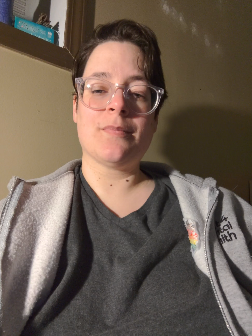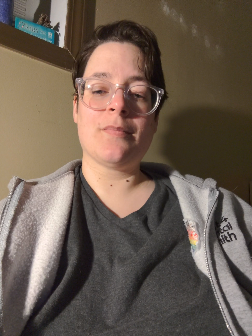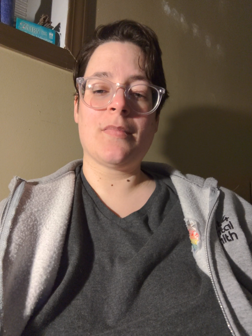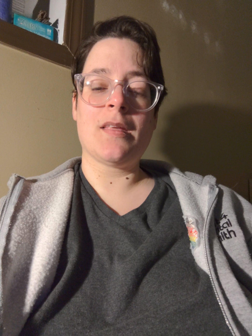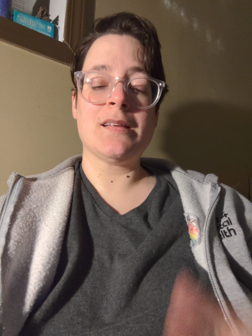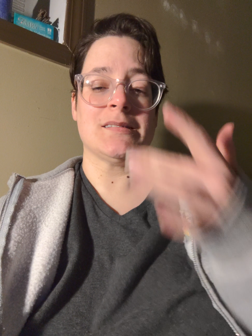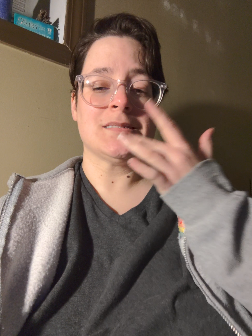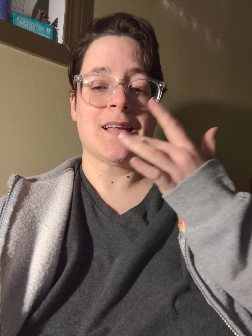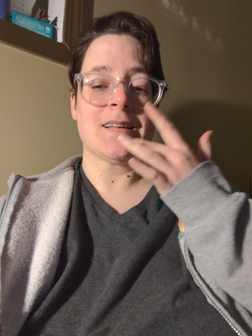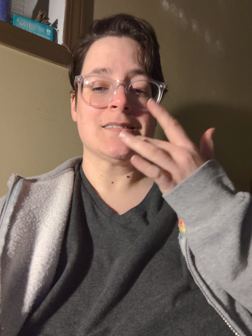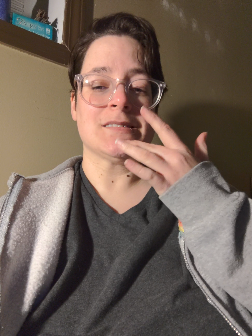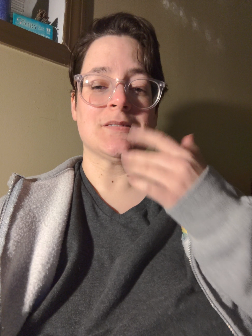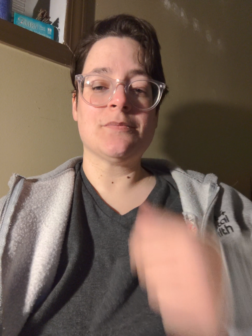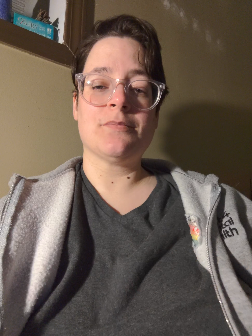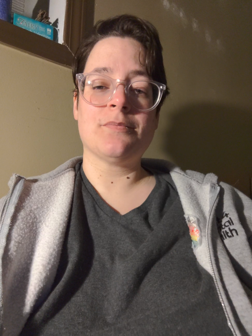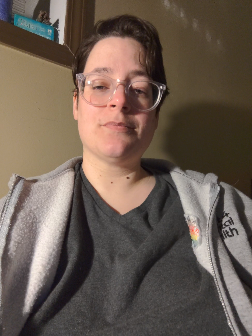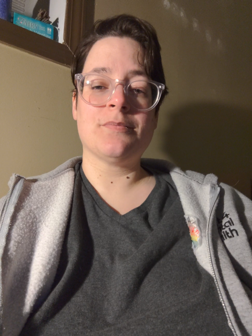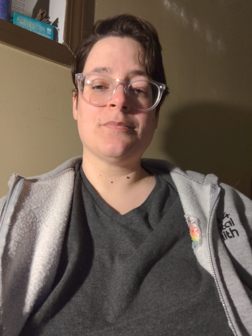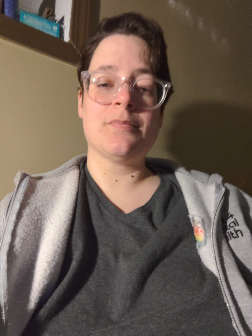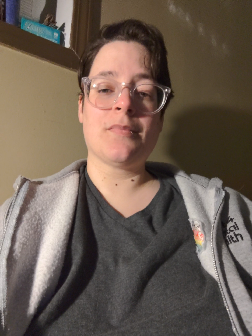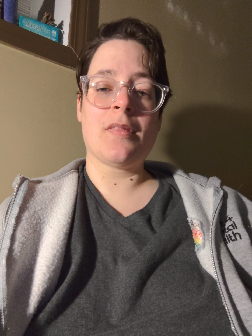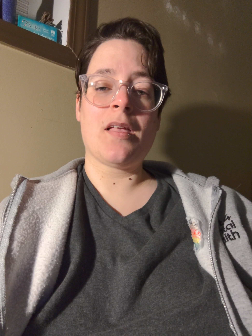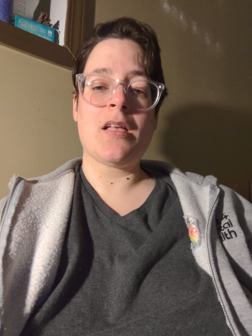taste